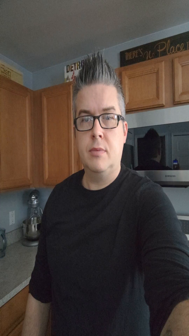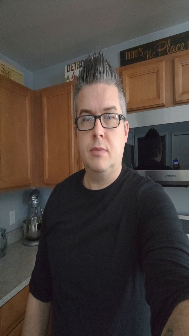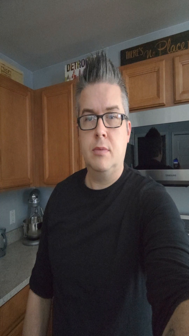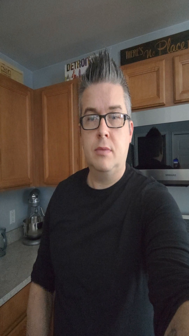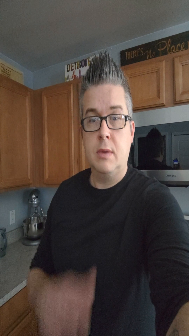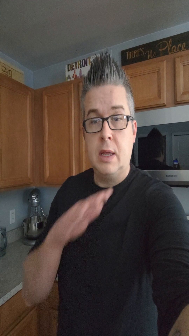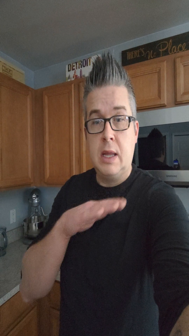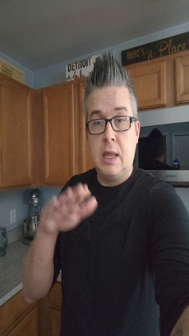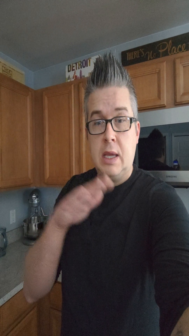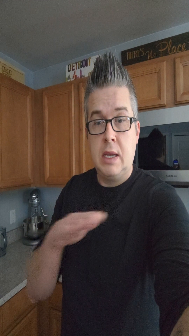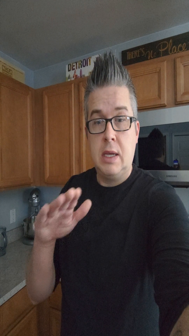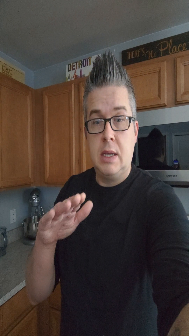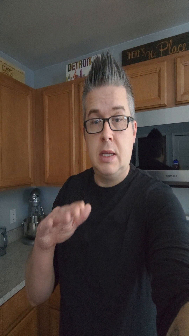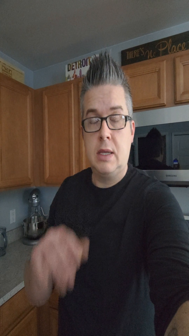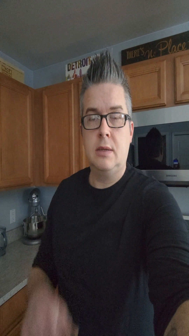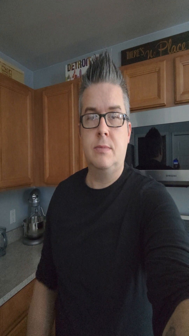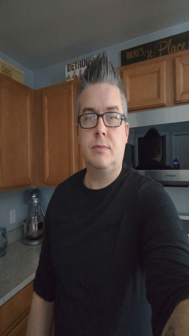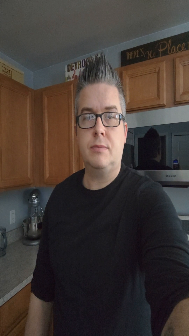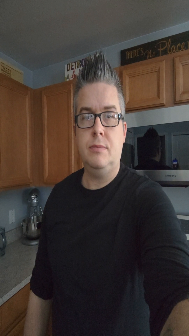clean